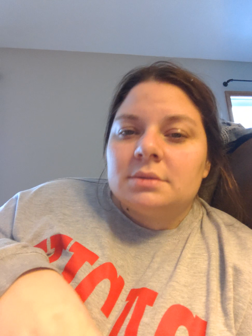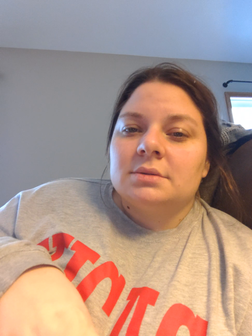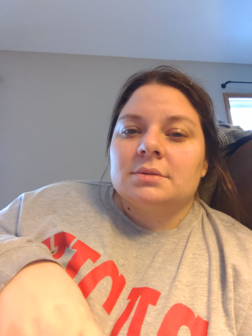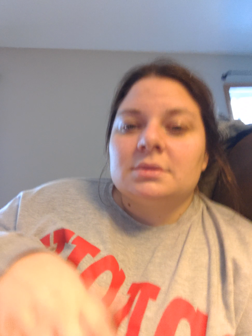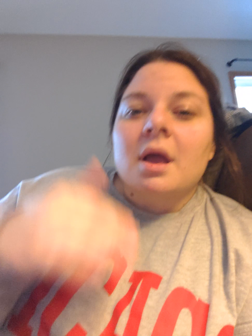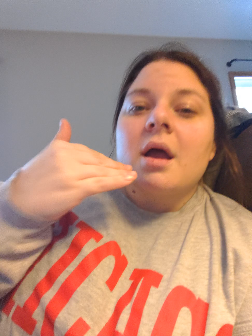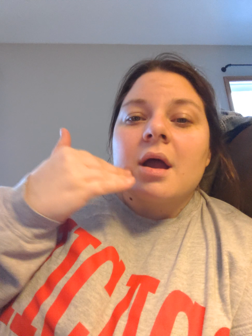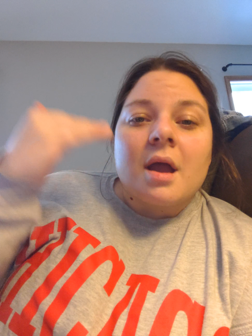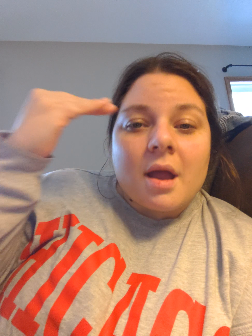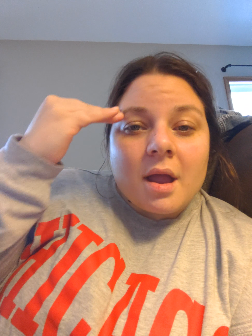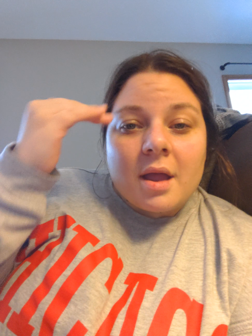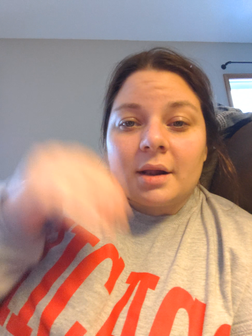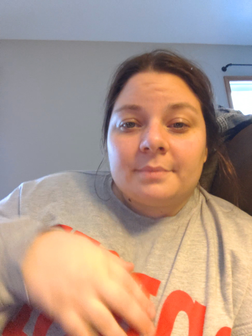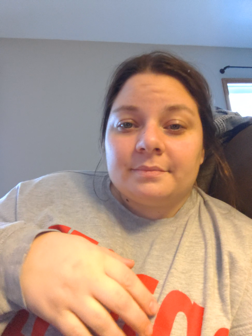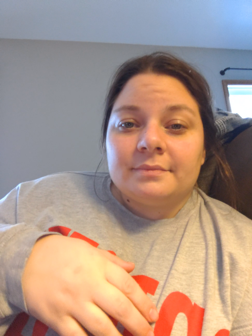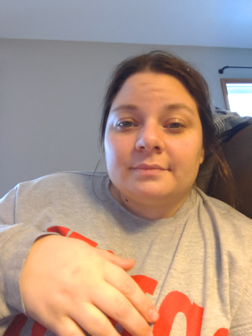head